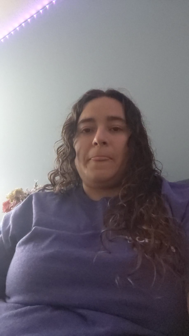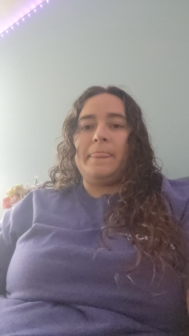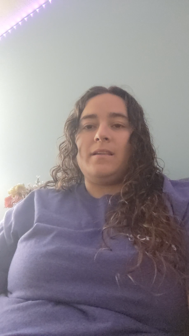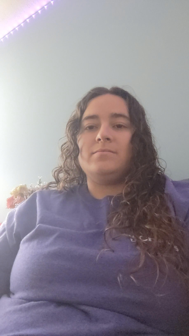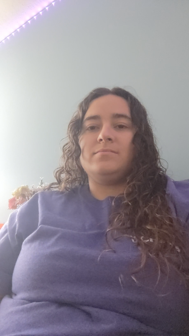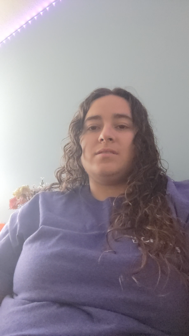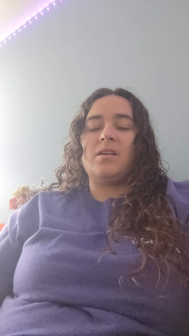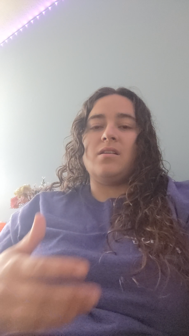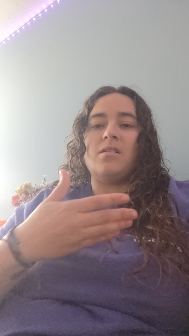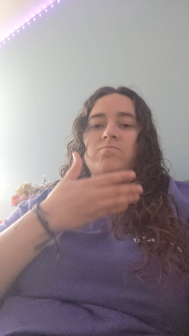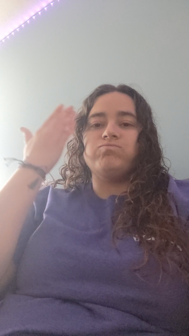all gone